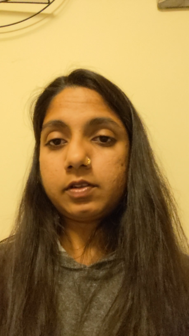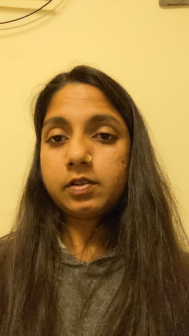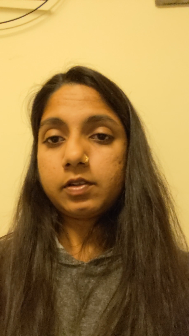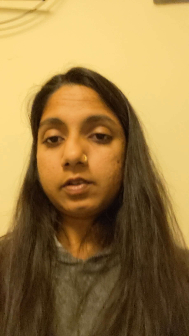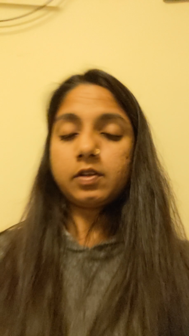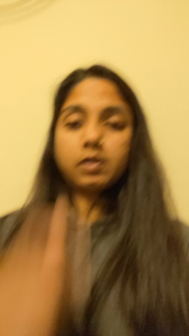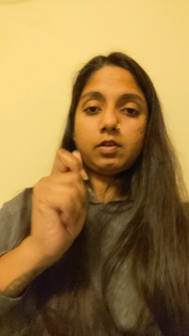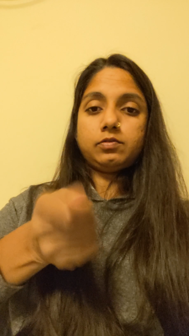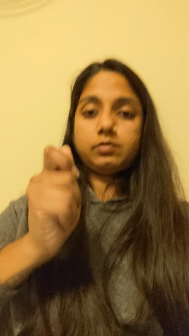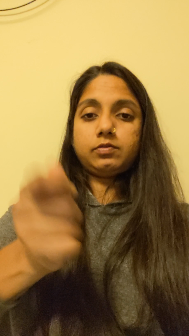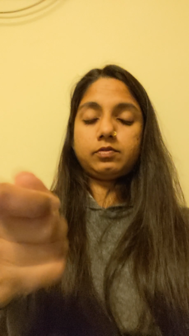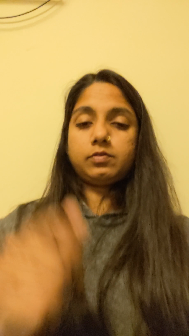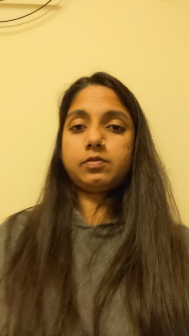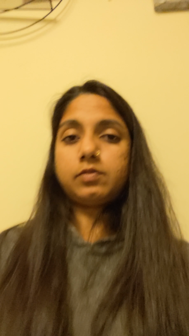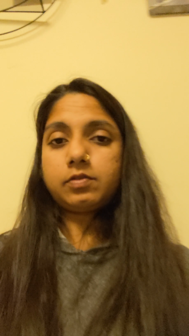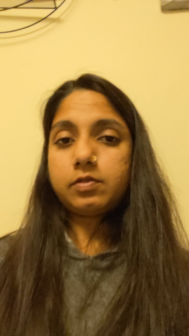cart